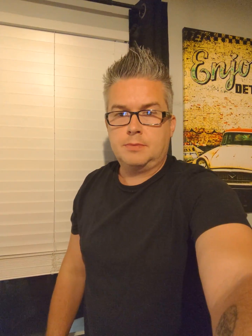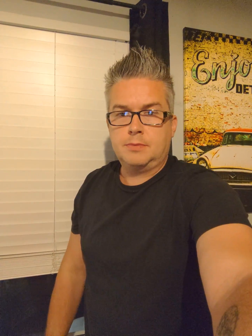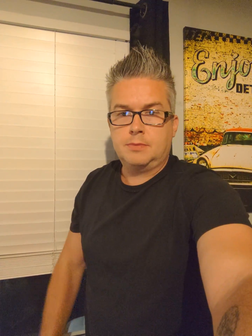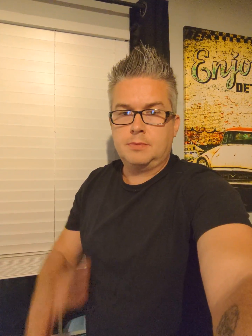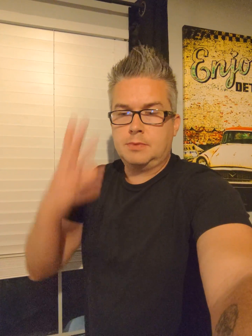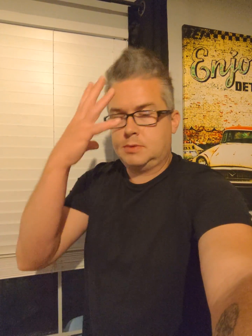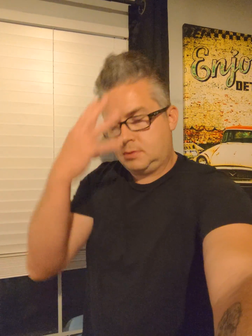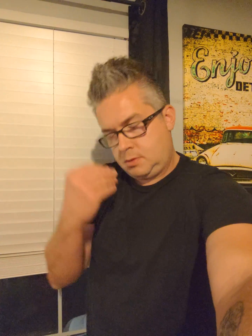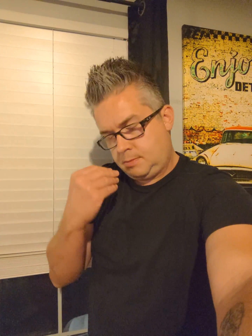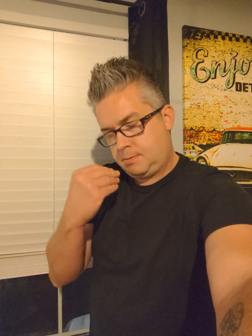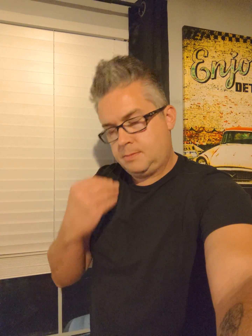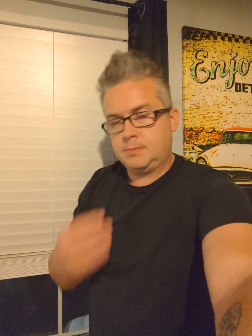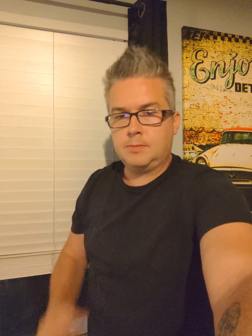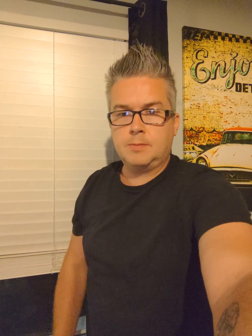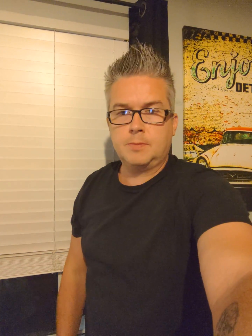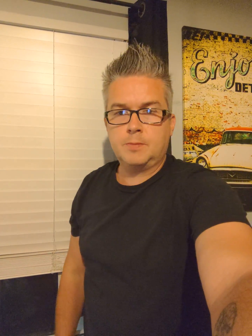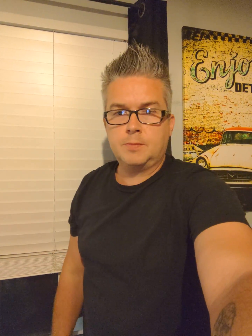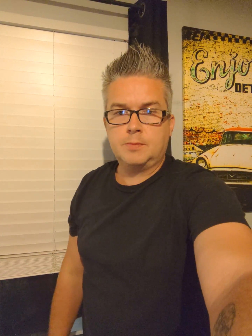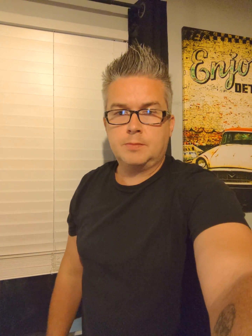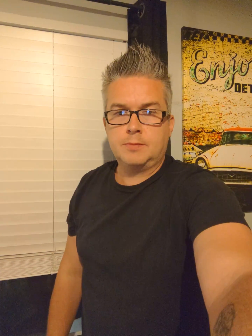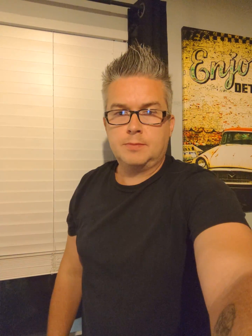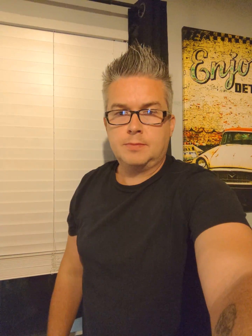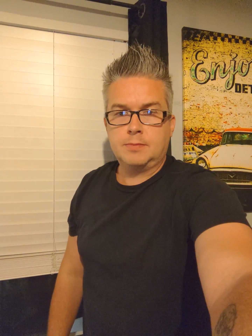asleep